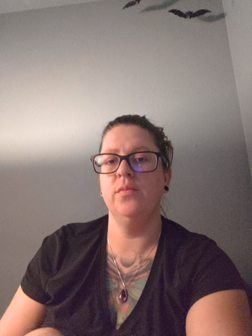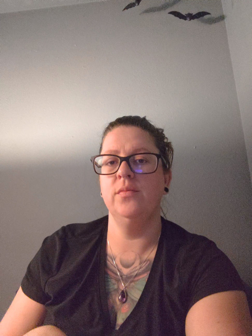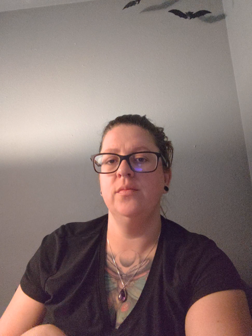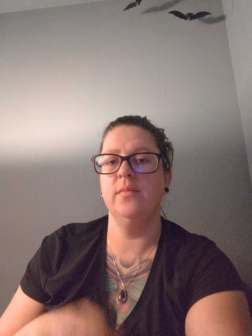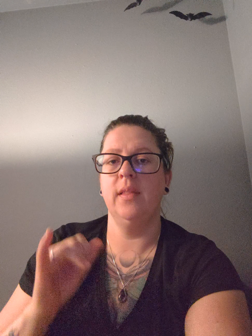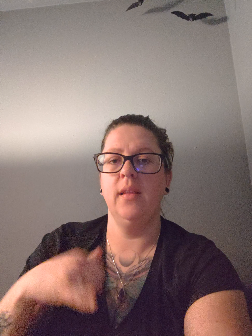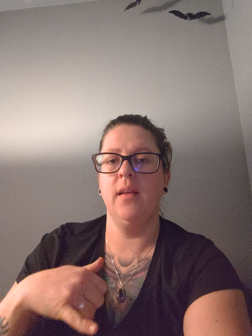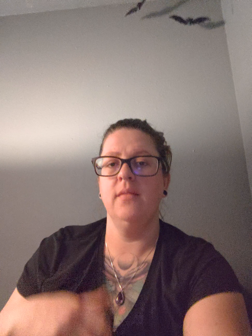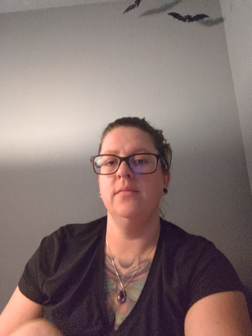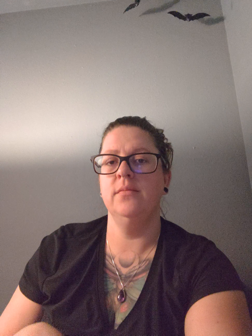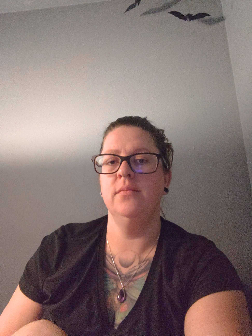that